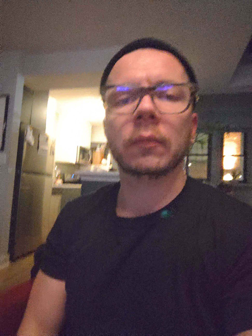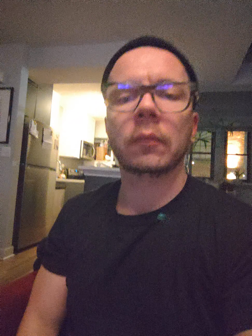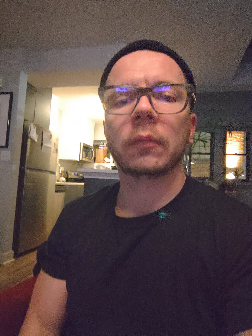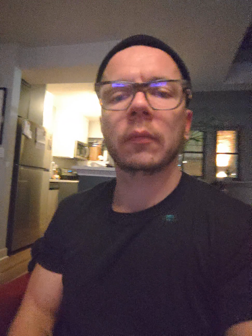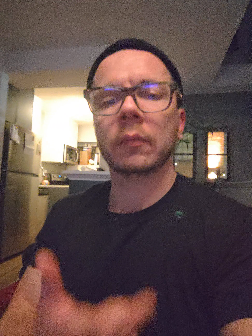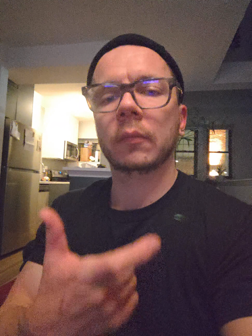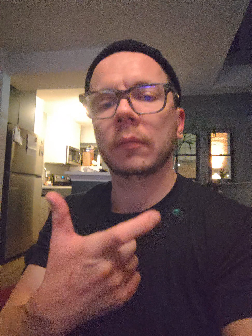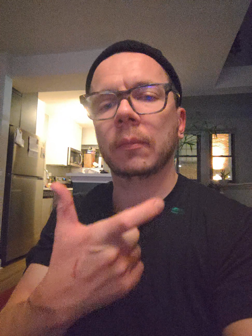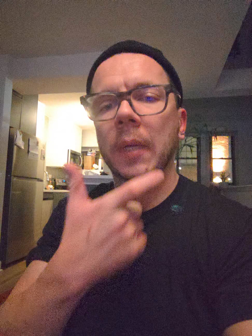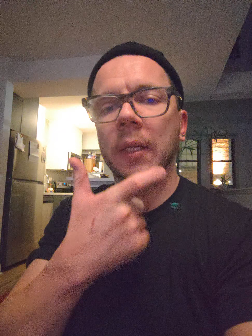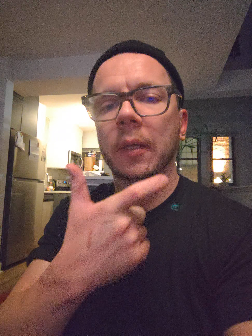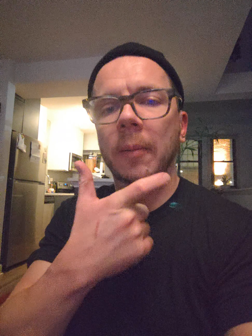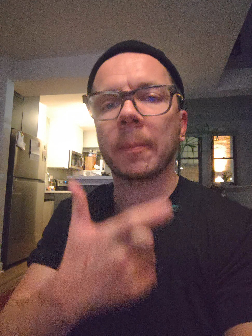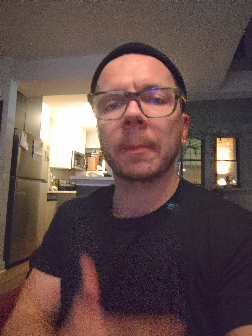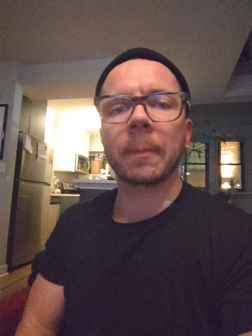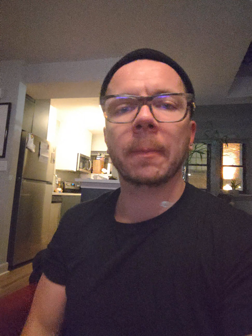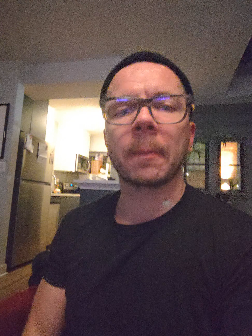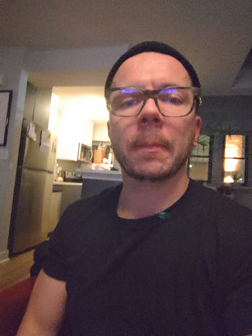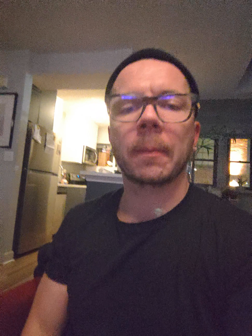pizza